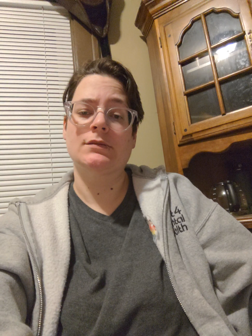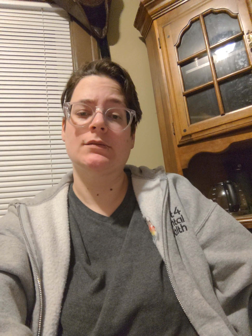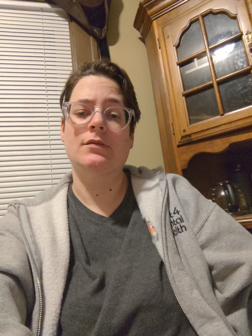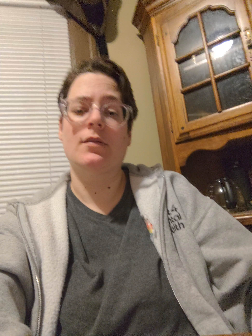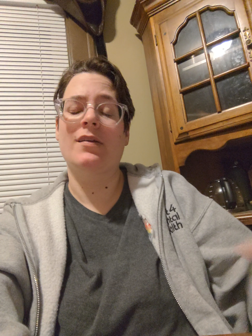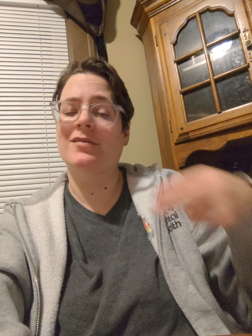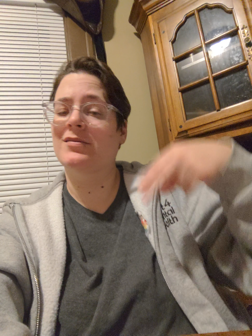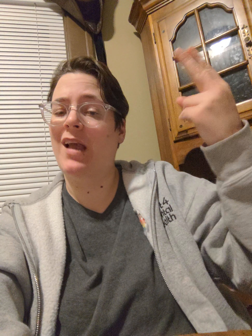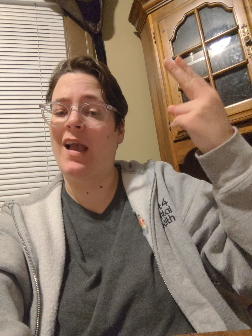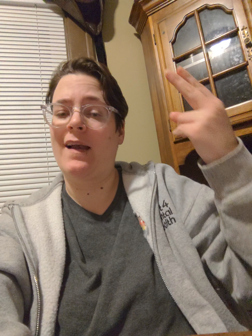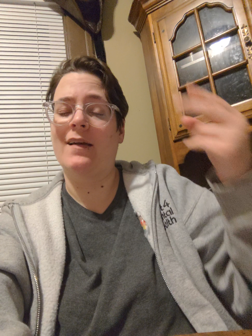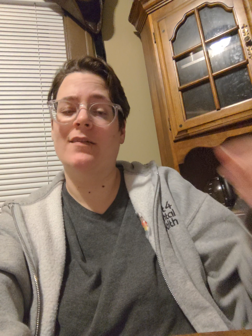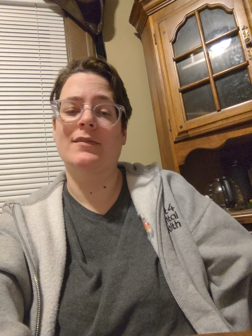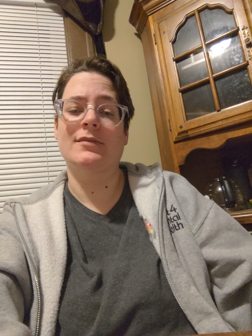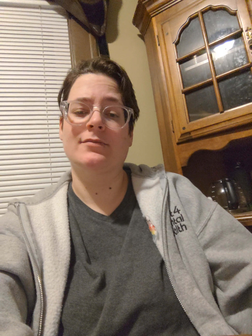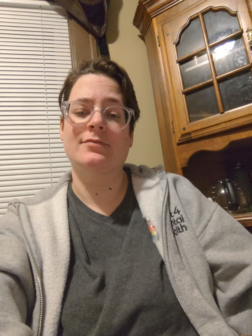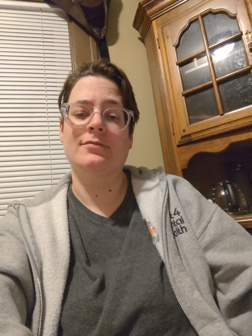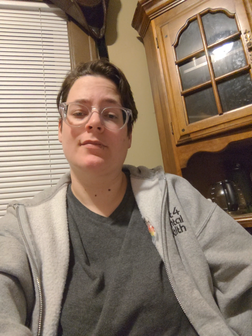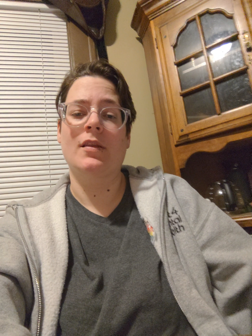high